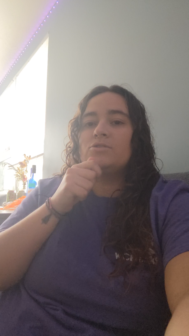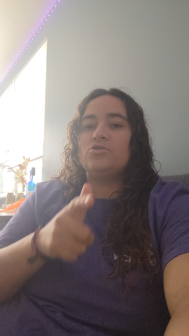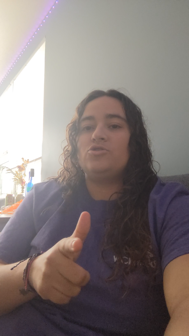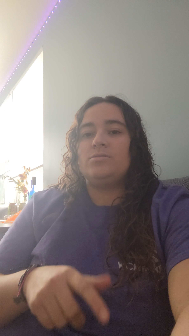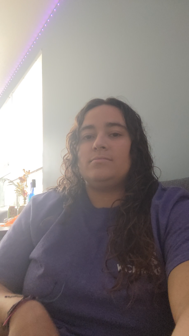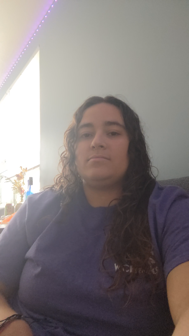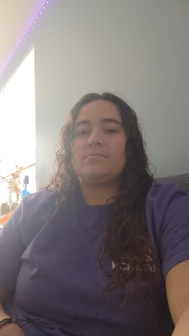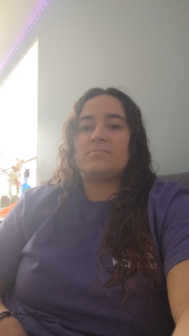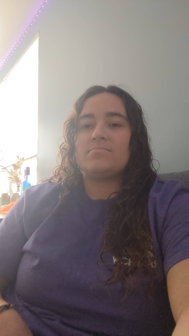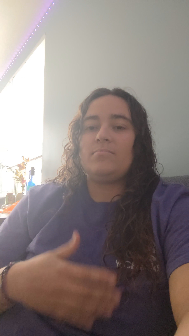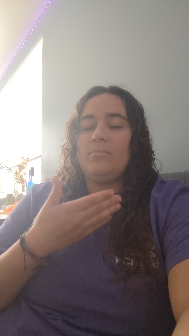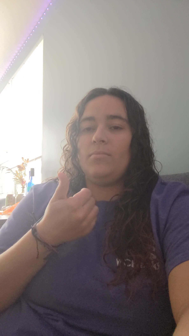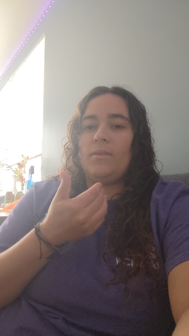butterfly